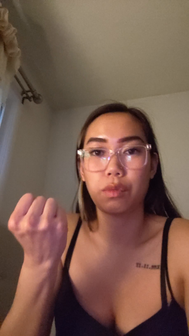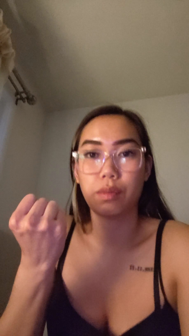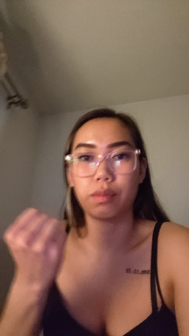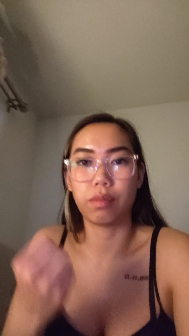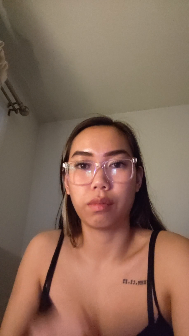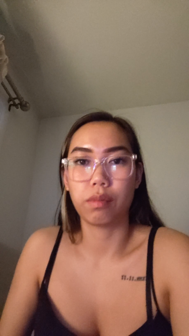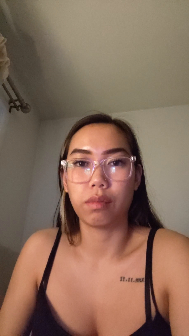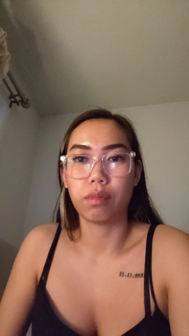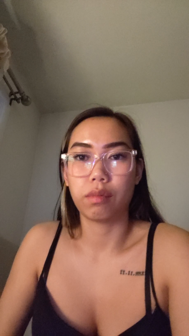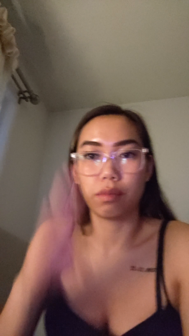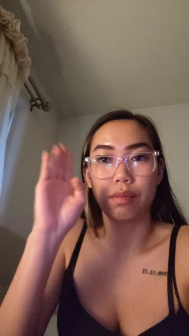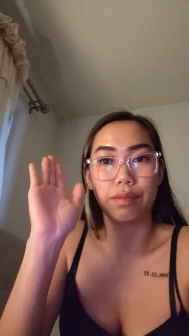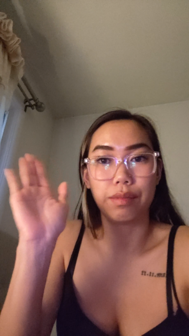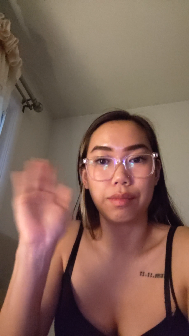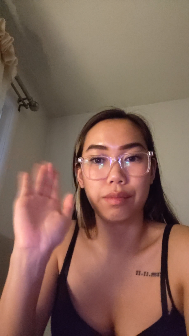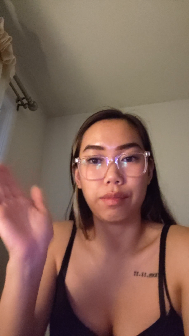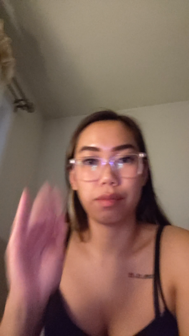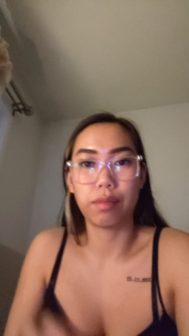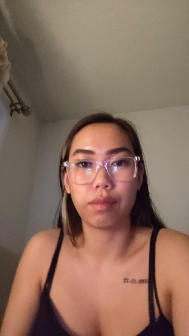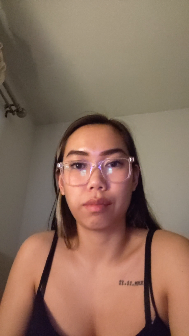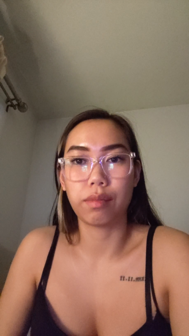hi